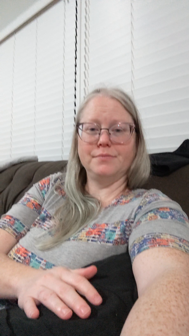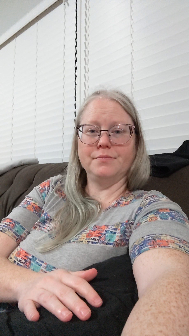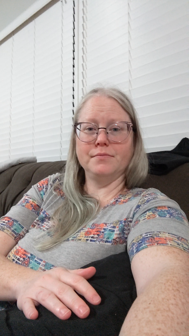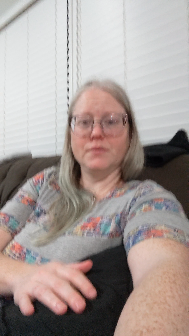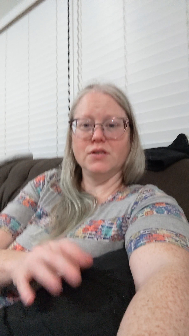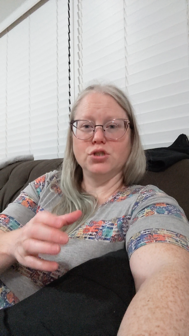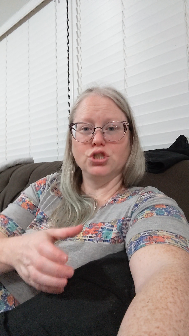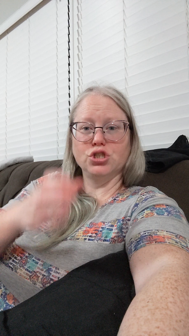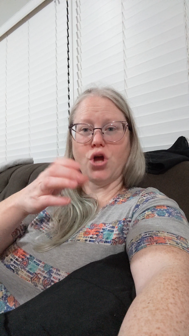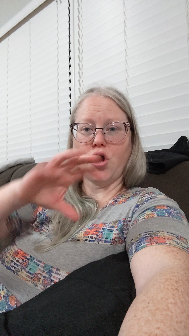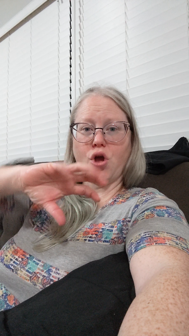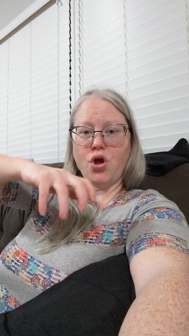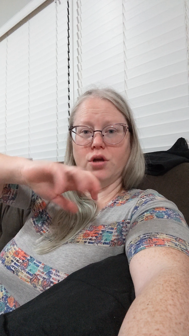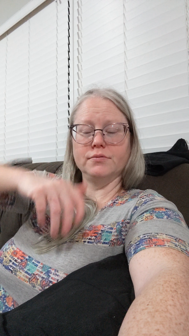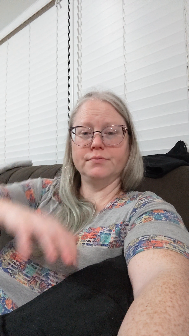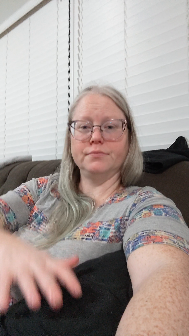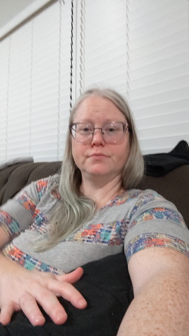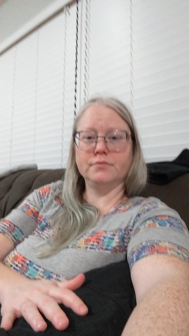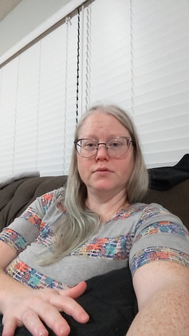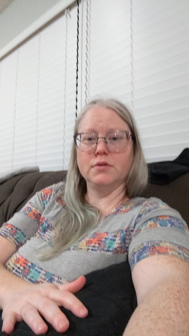jar